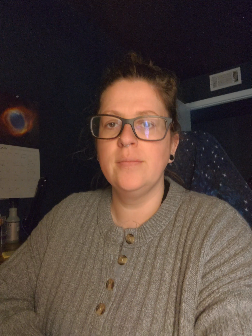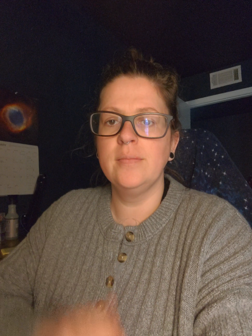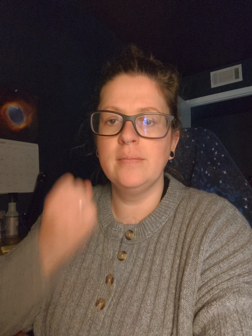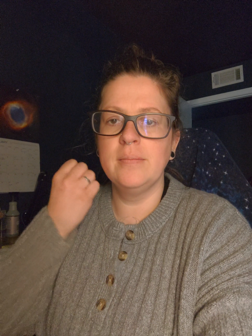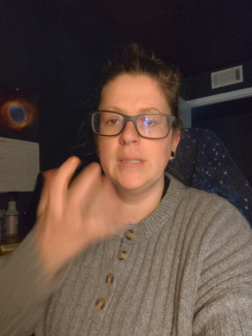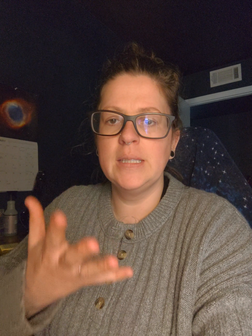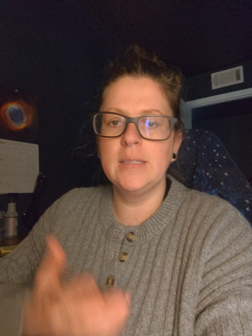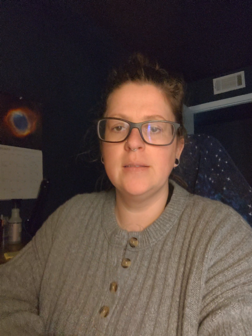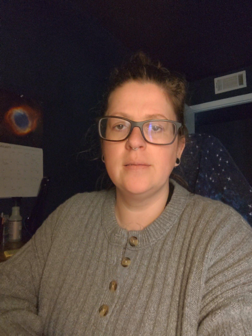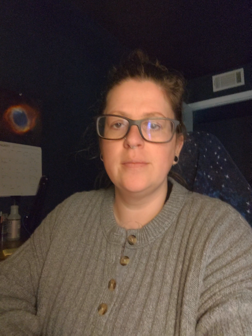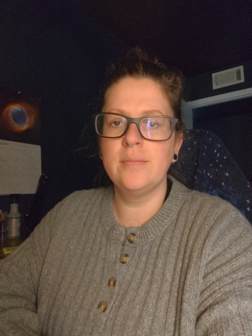many